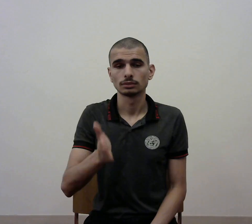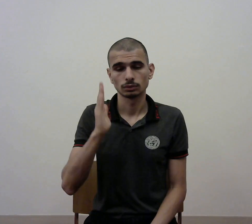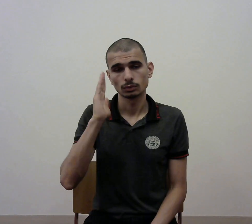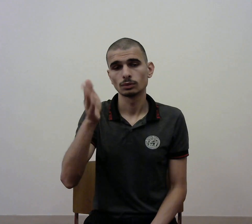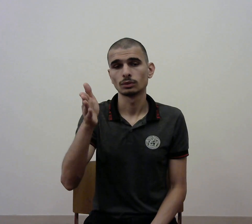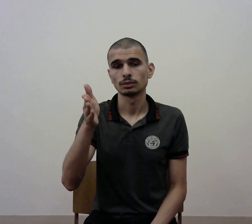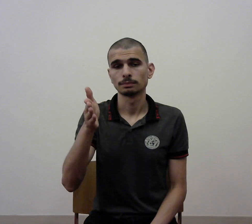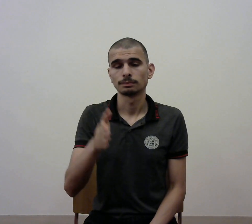olacaq